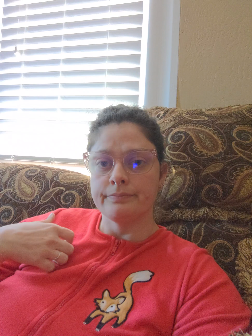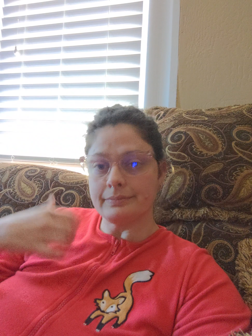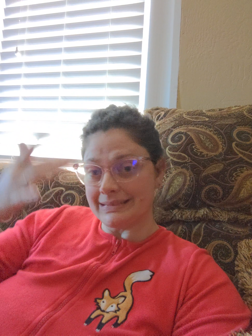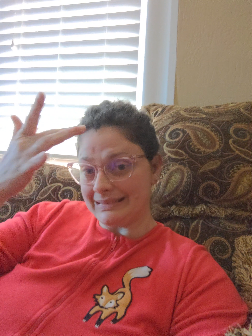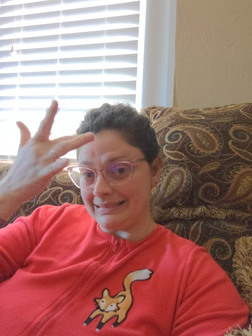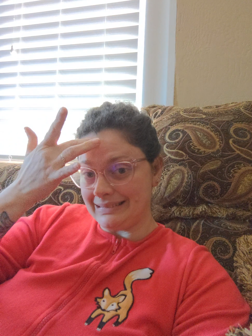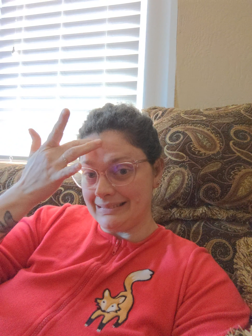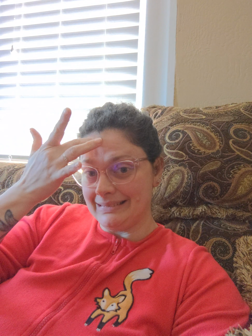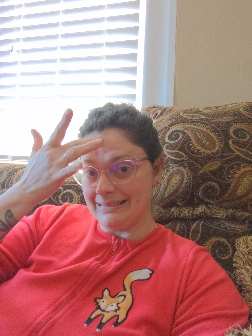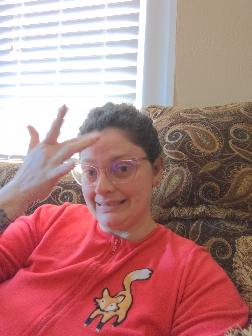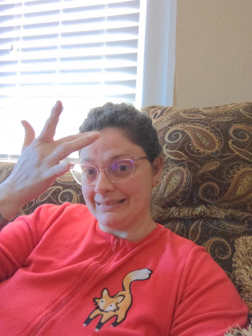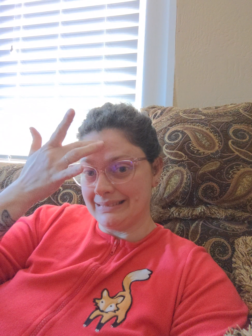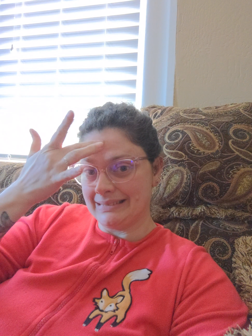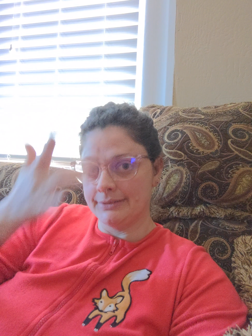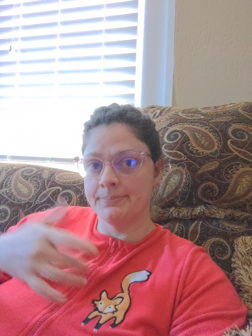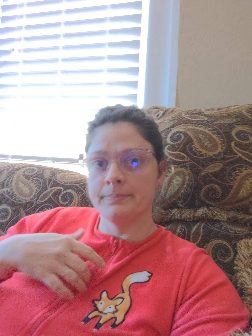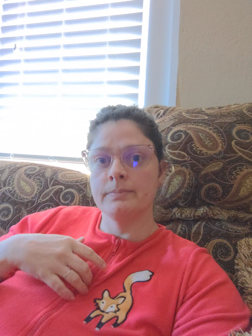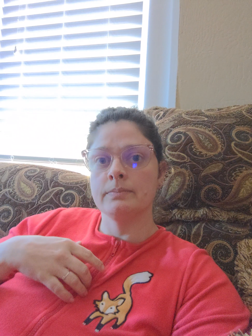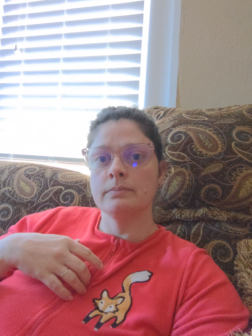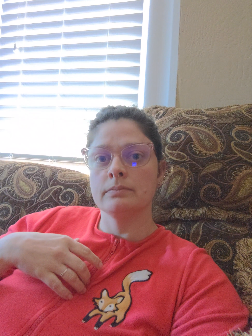sick